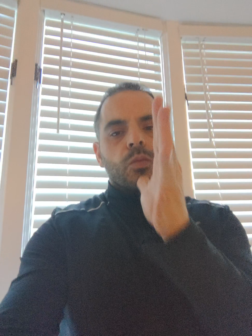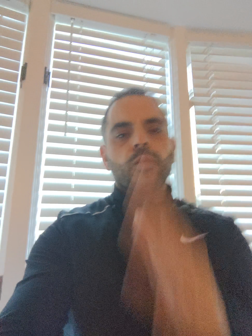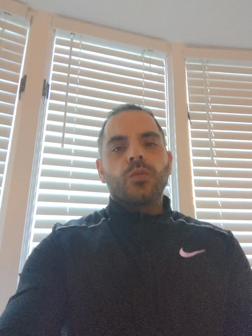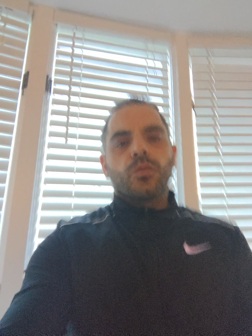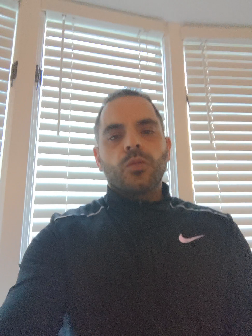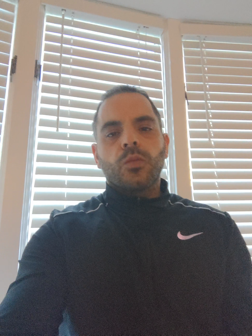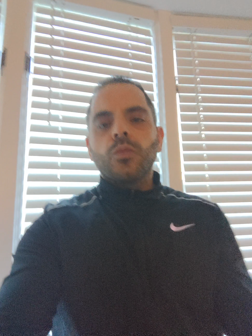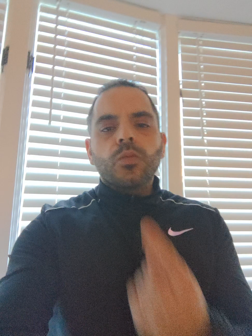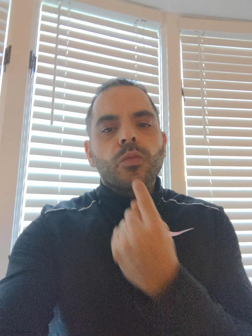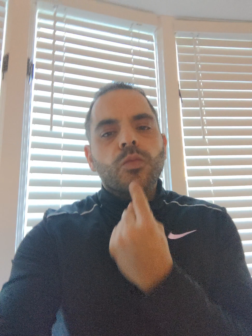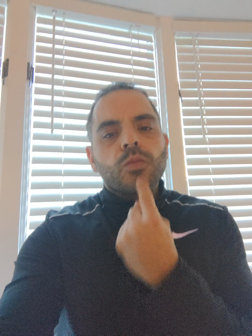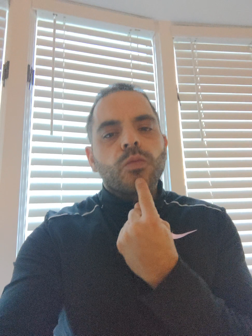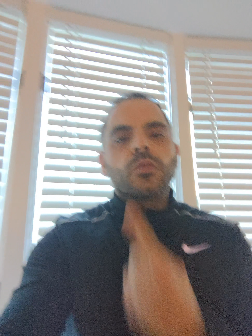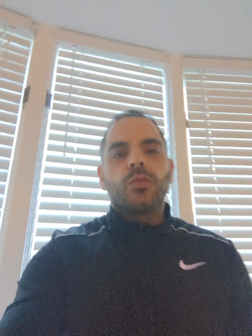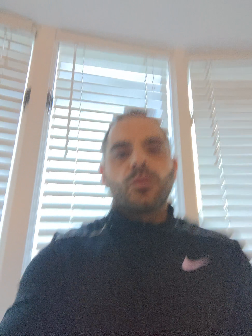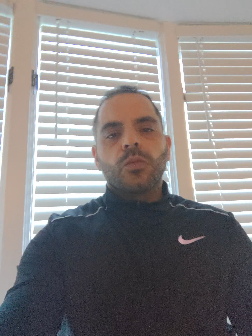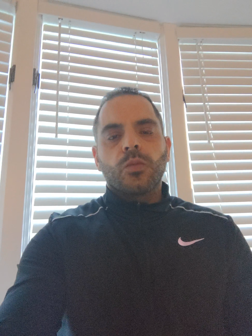say